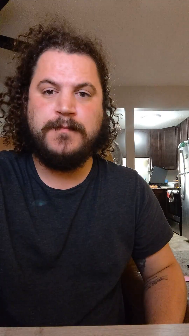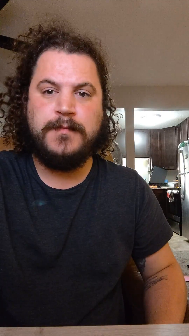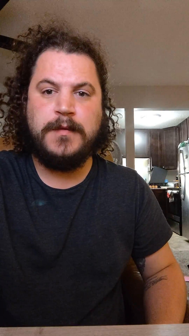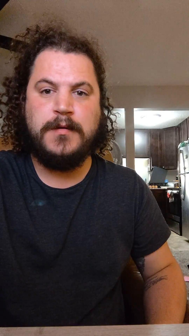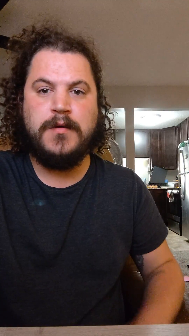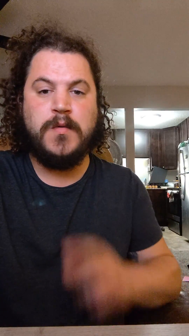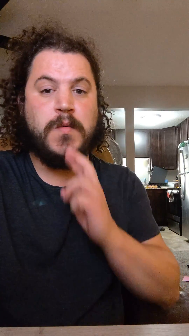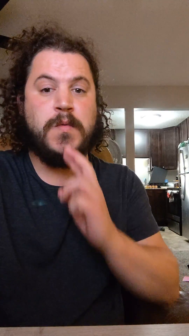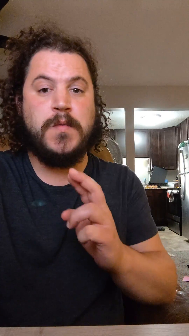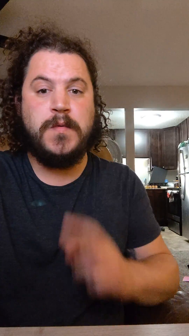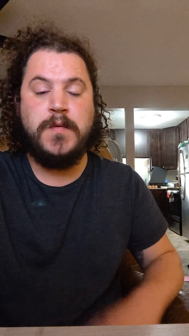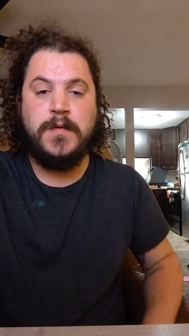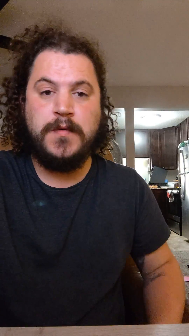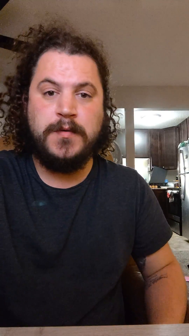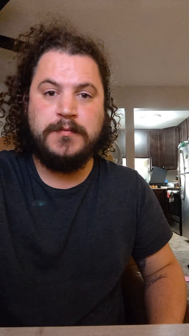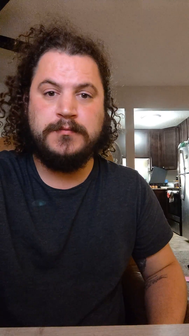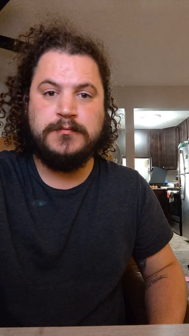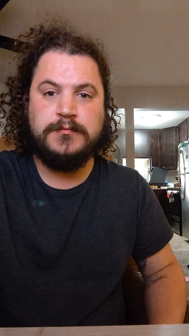are